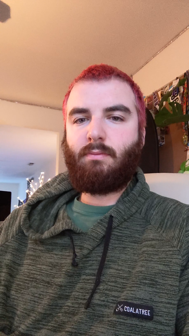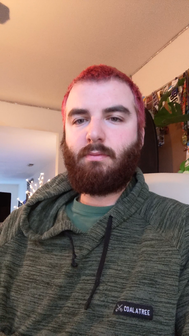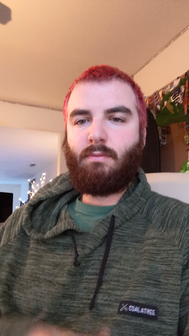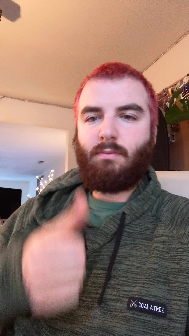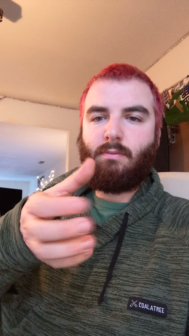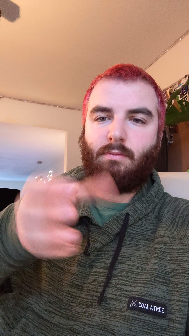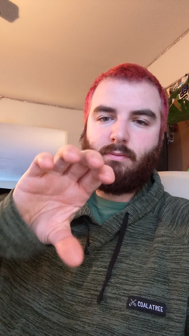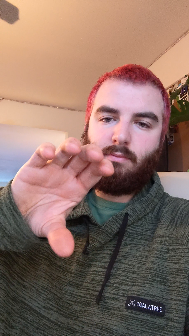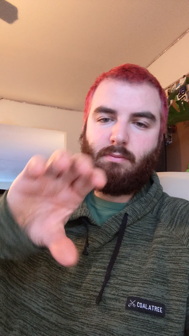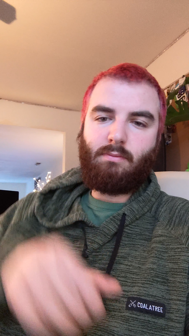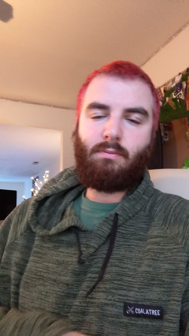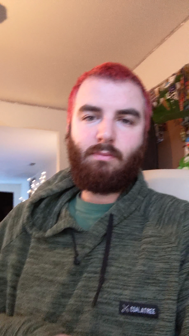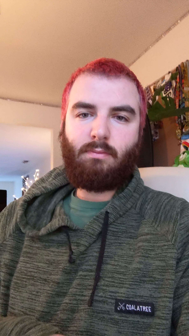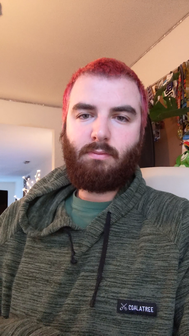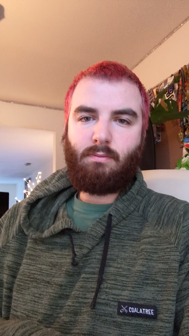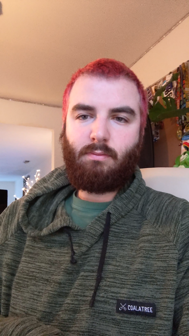pour